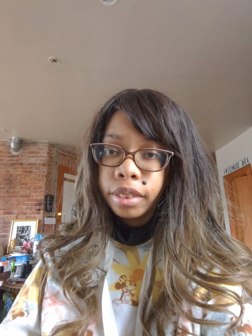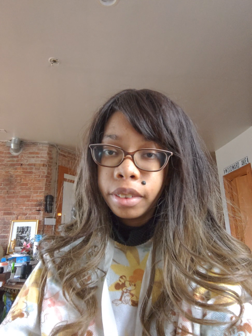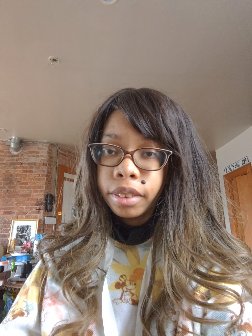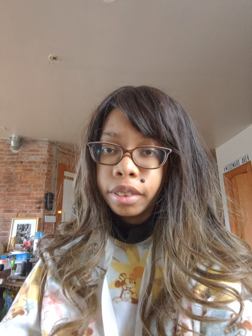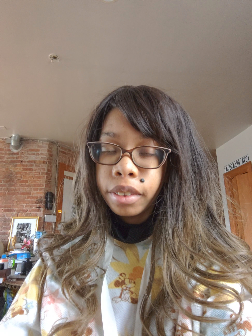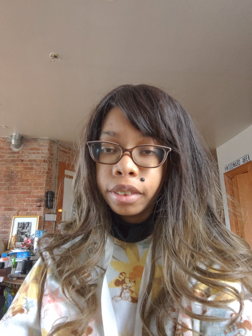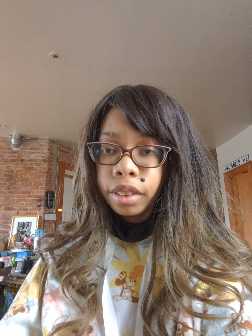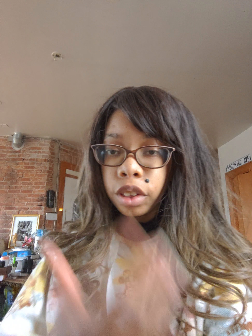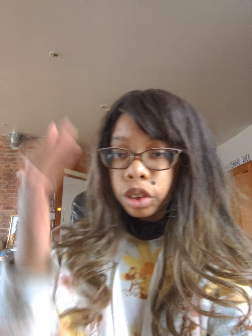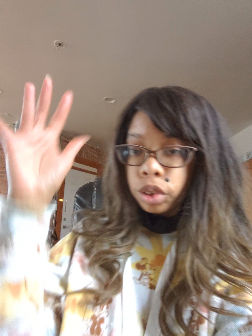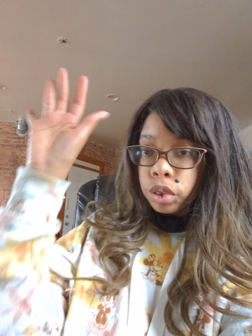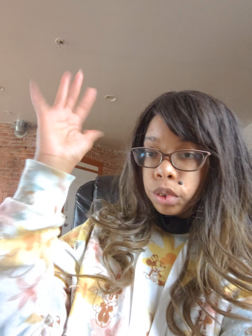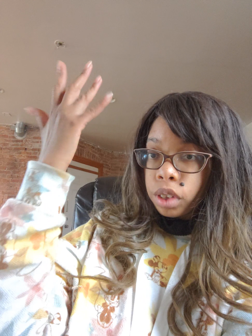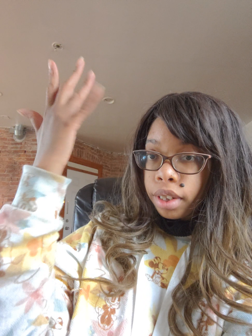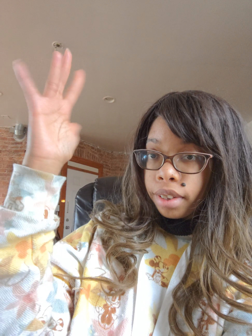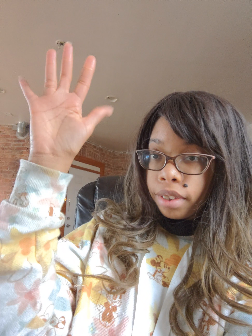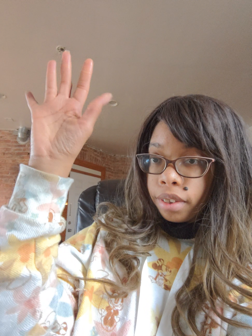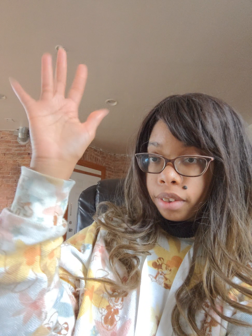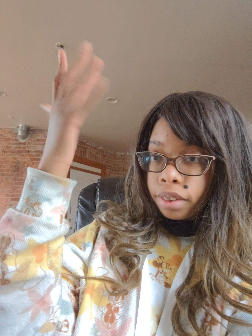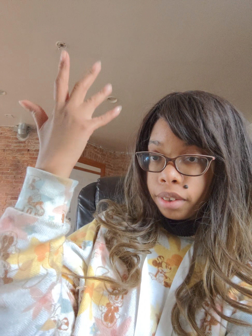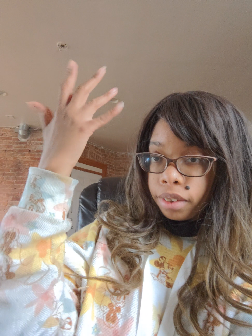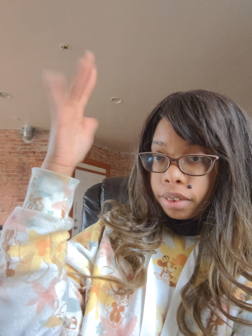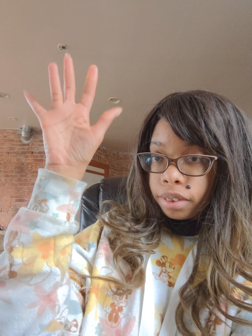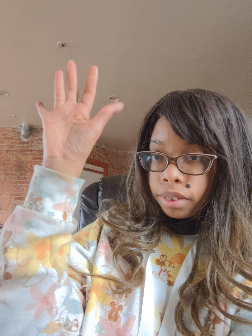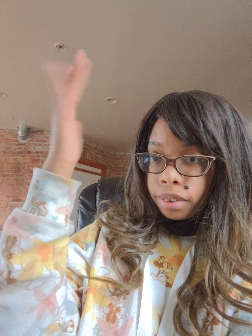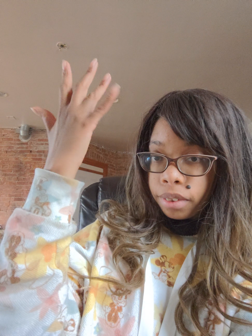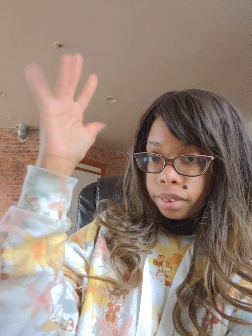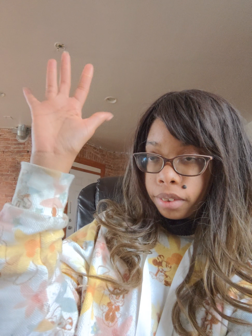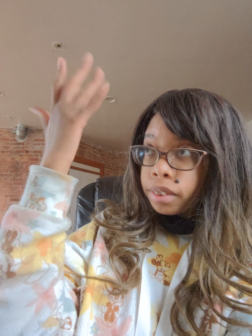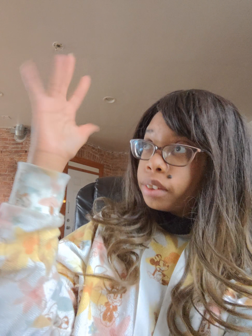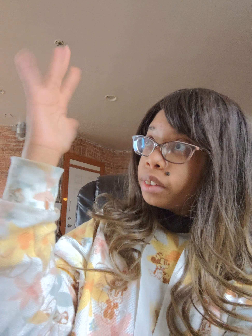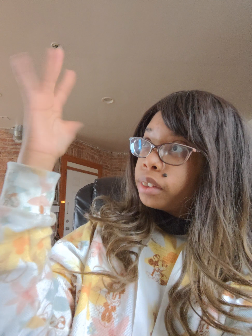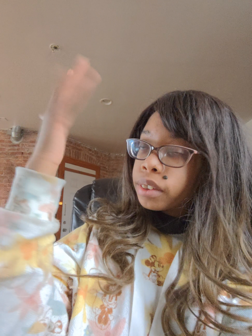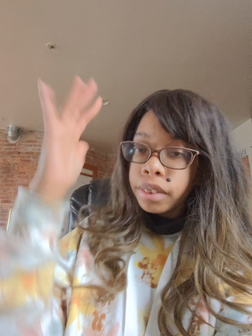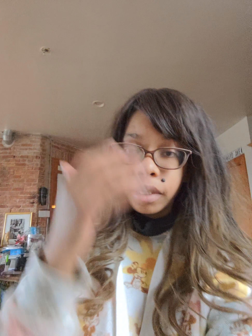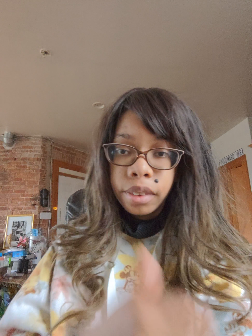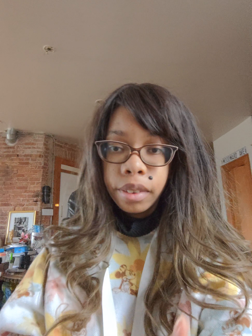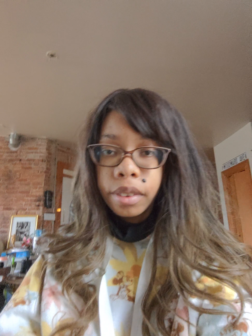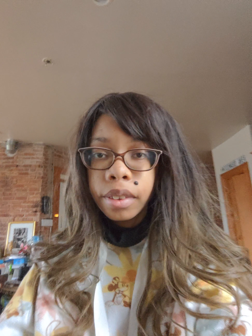tree